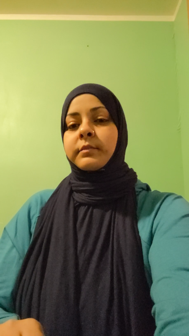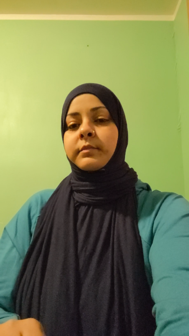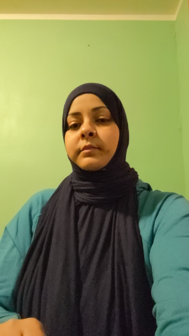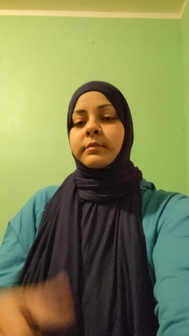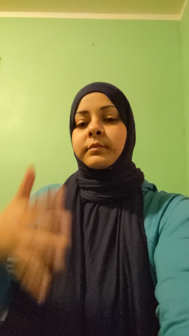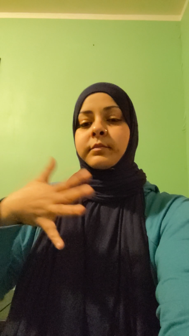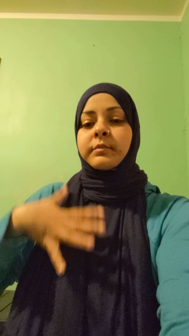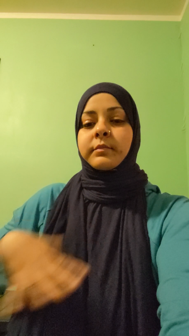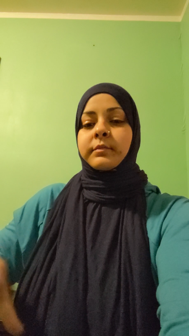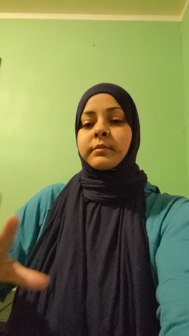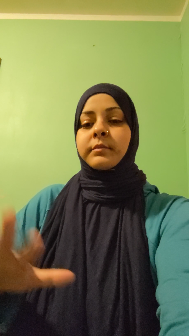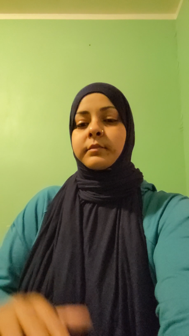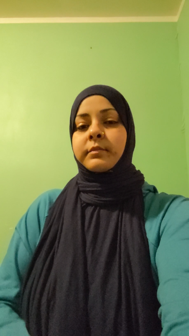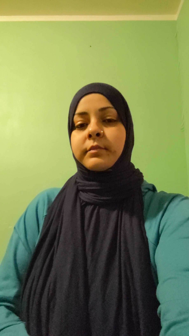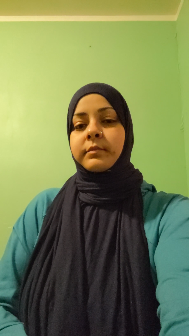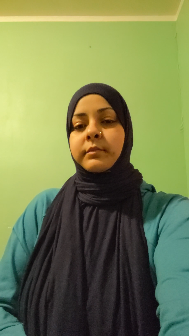dress